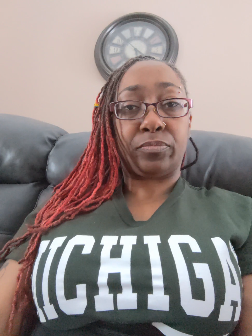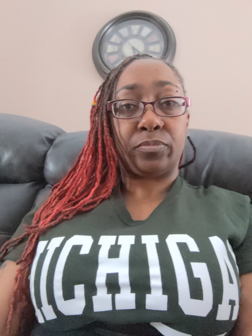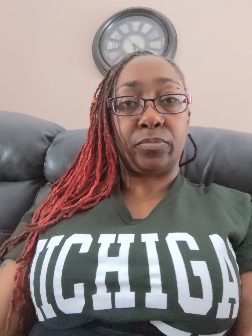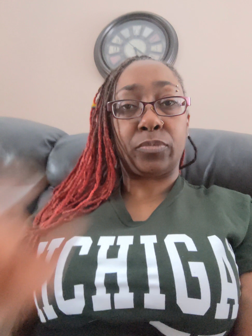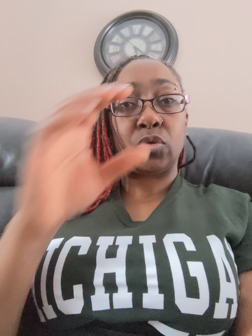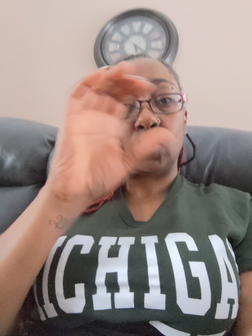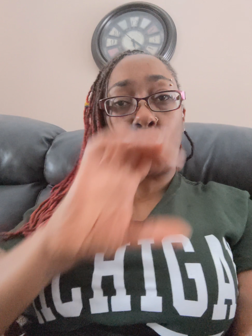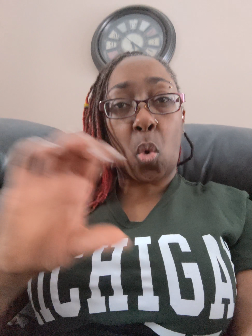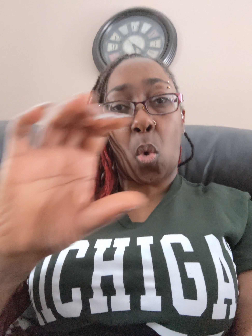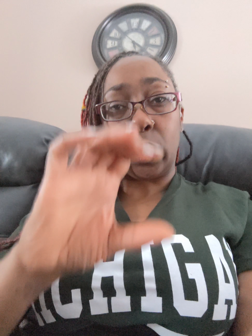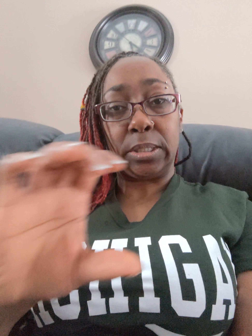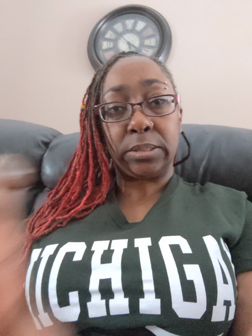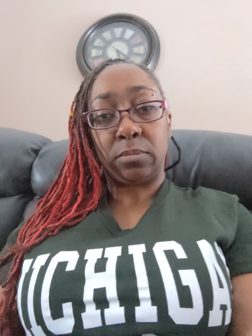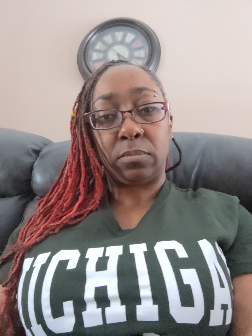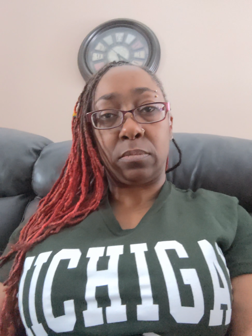chocolate